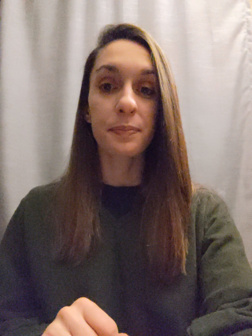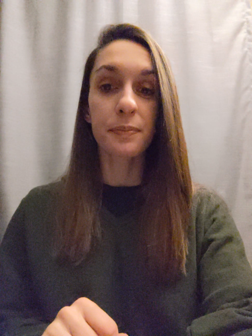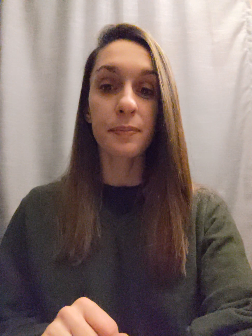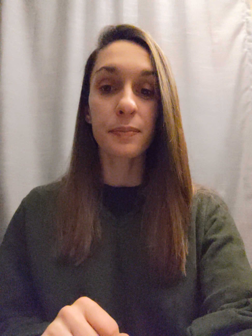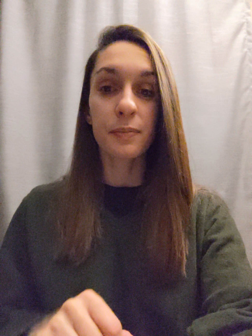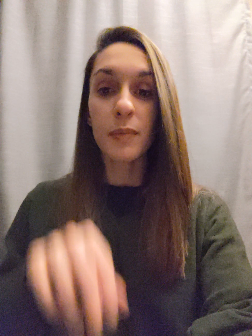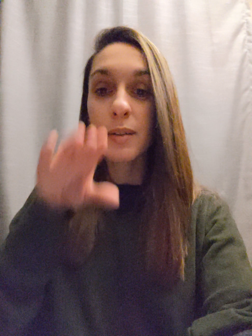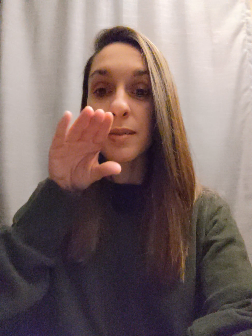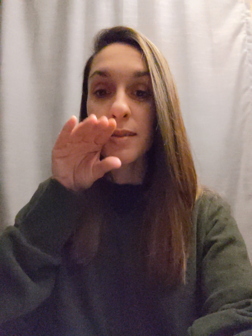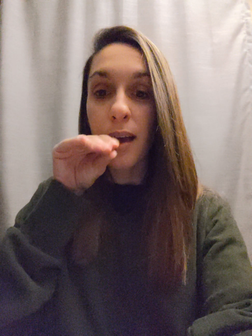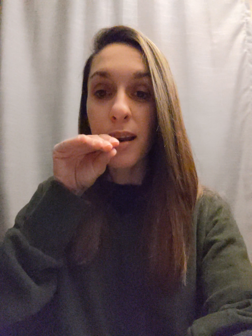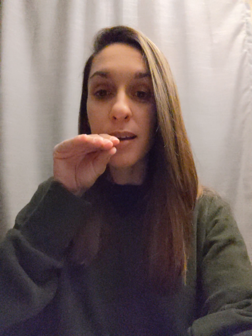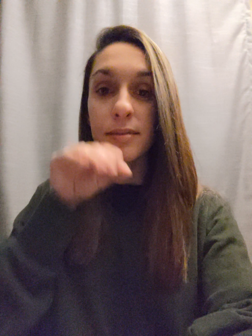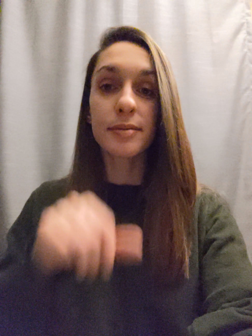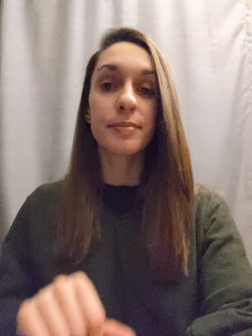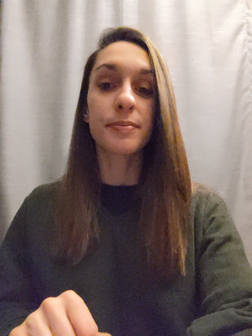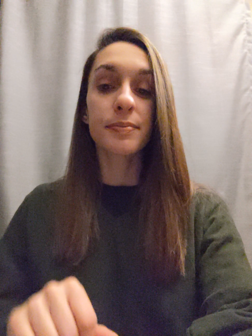goose